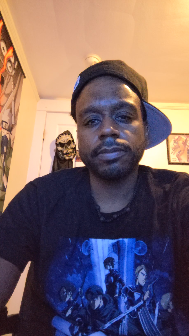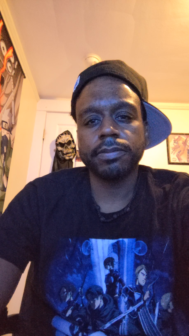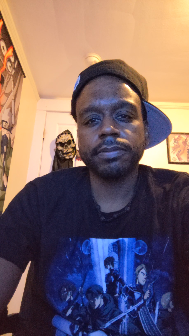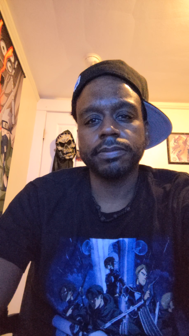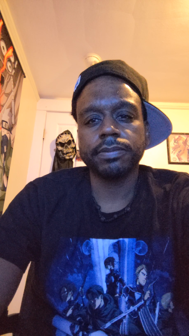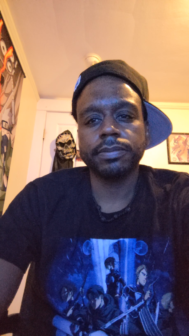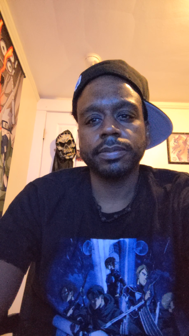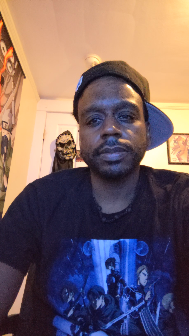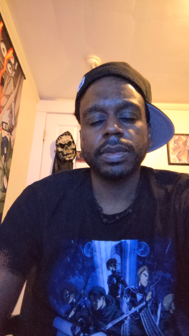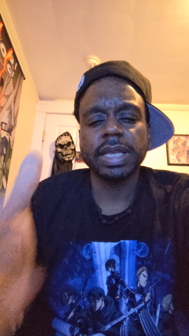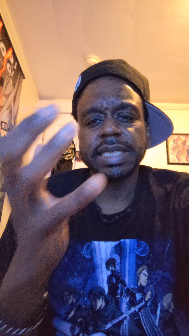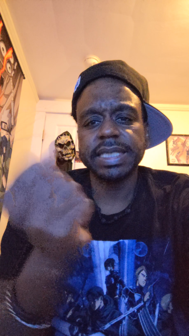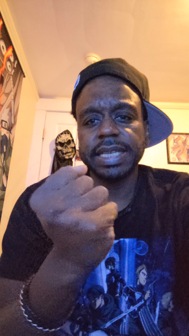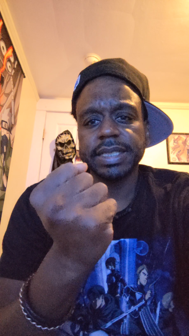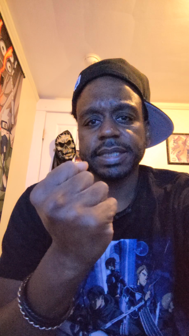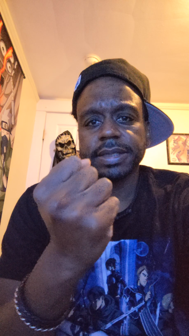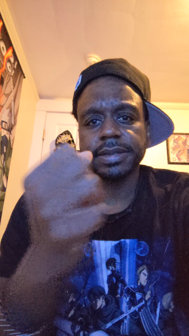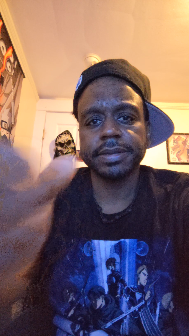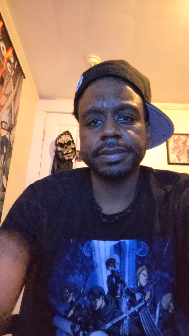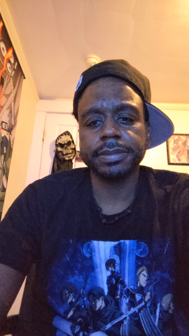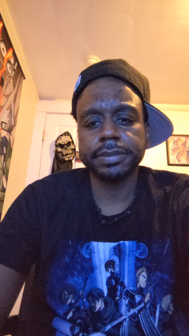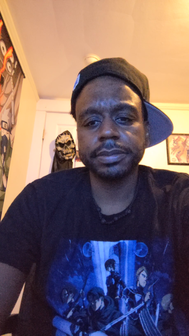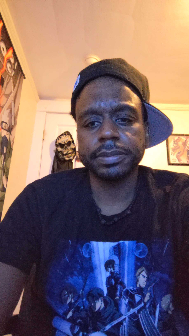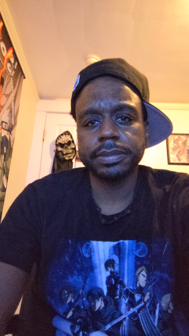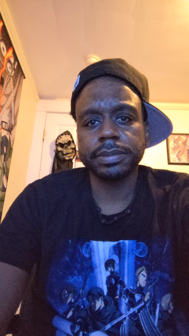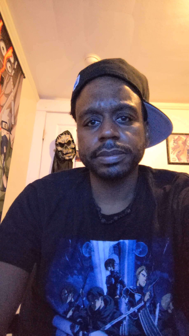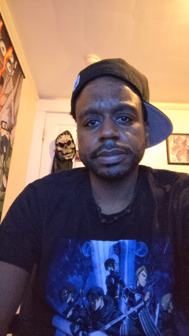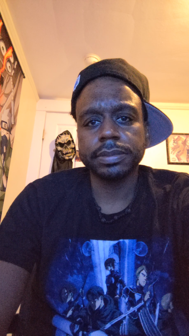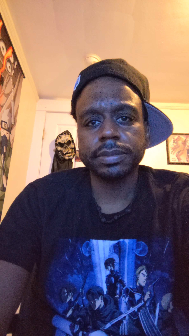get